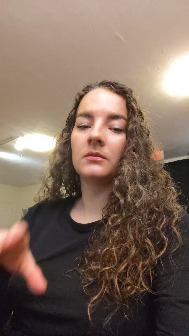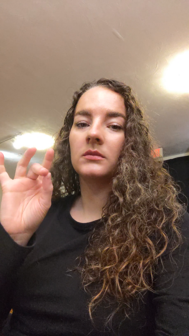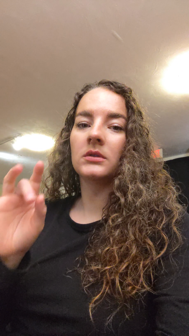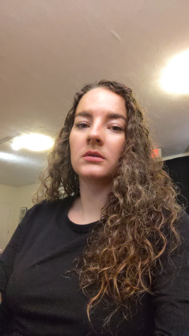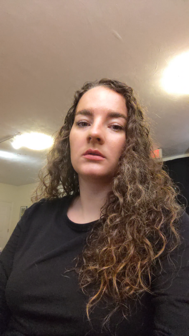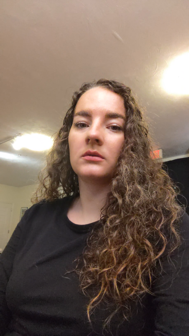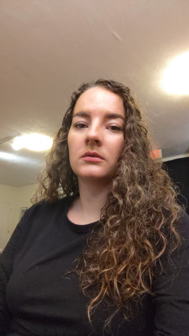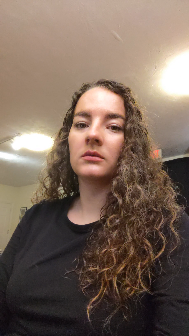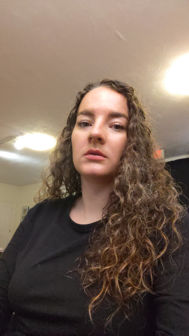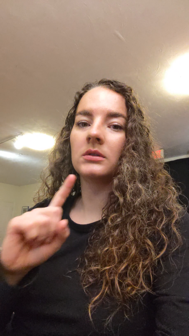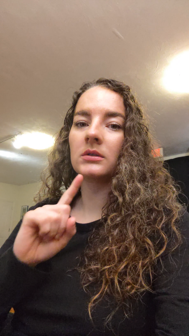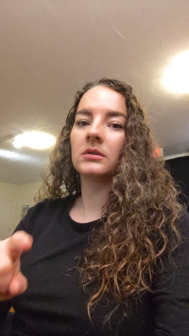is